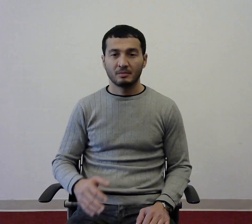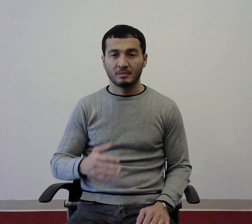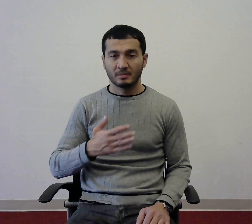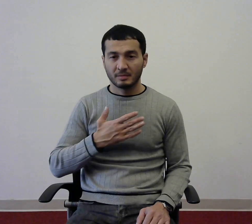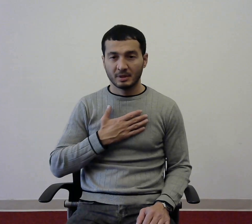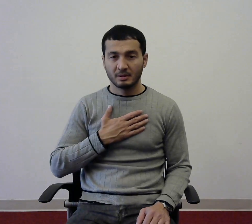mən